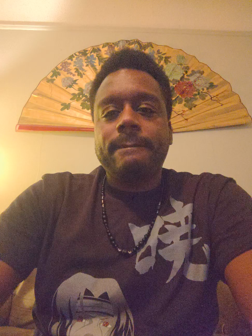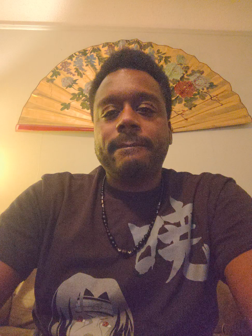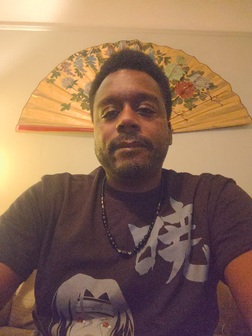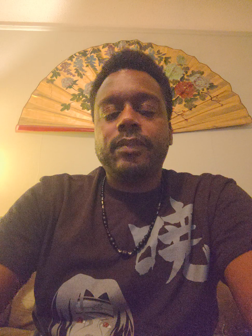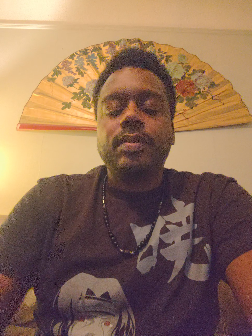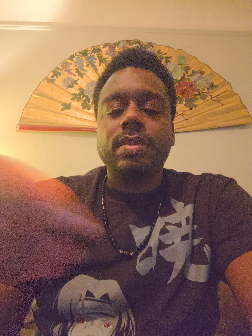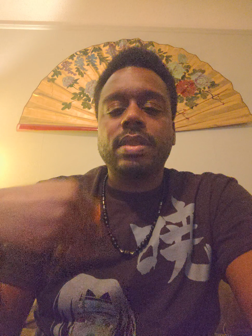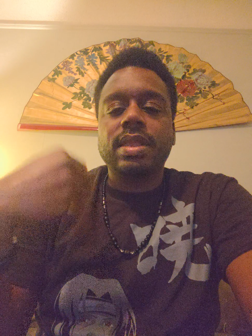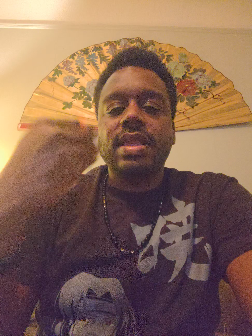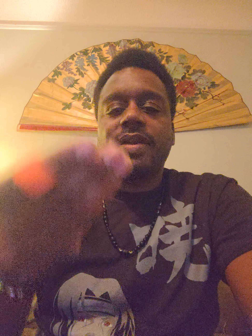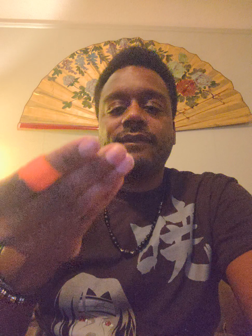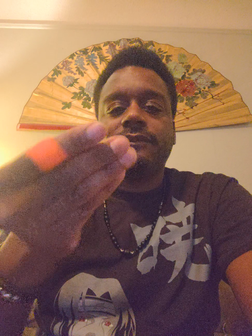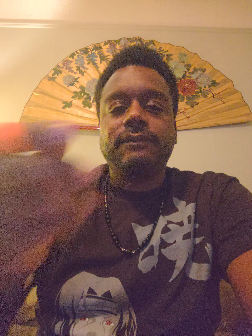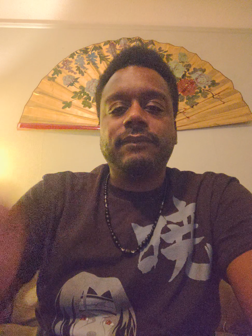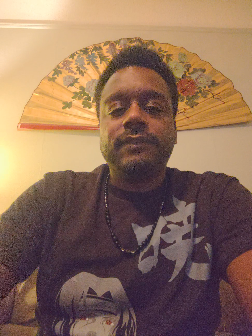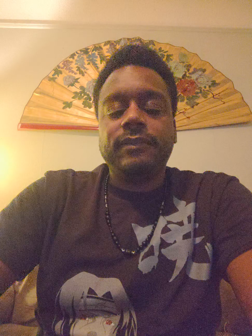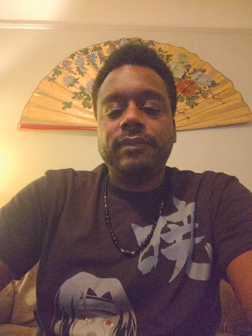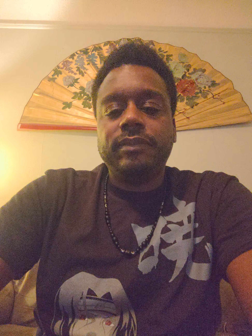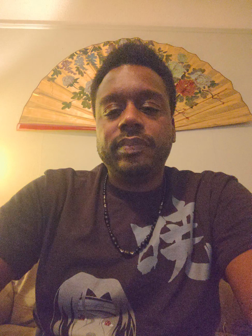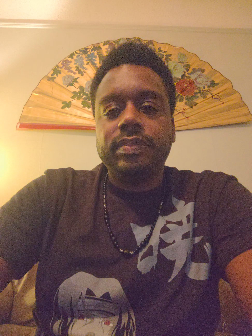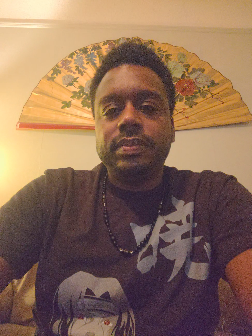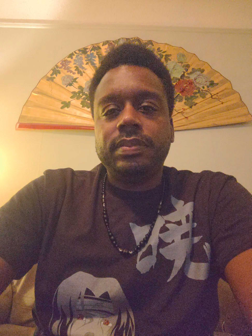give